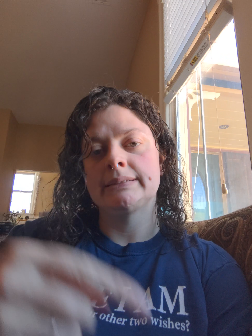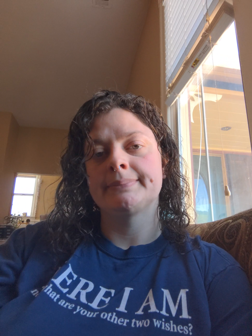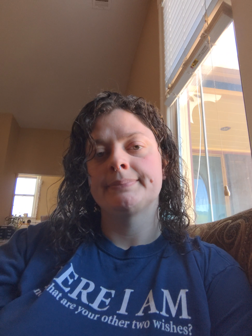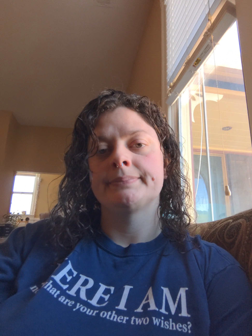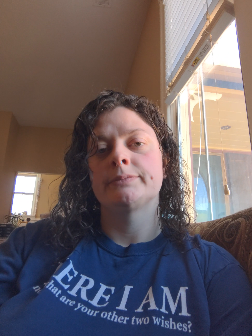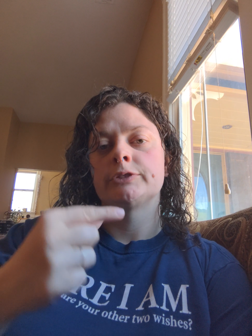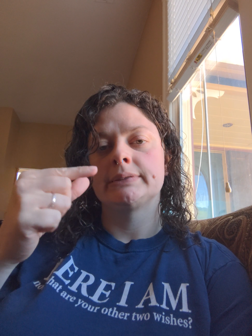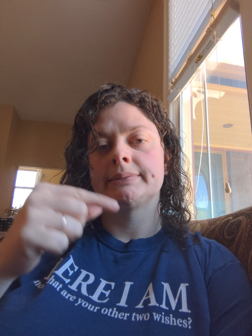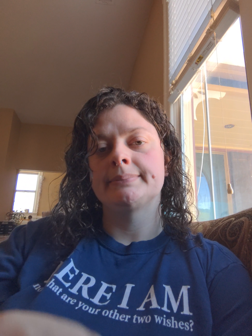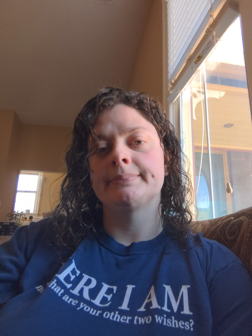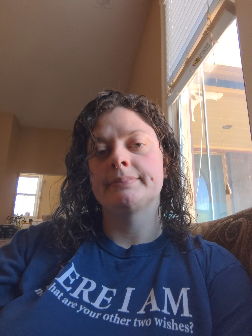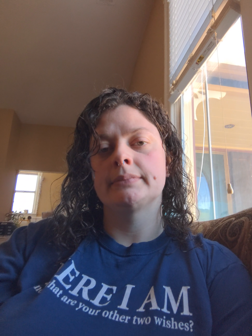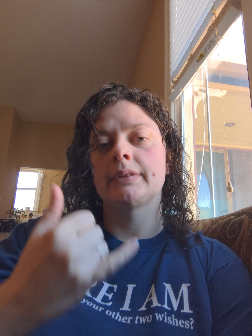green